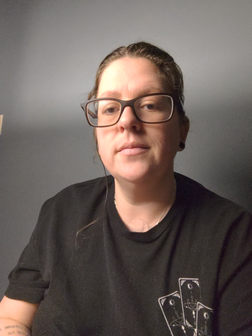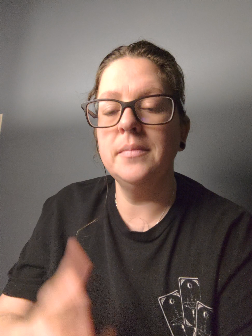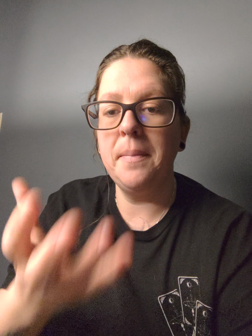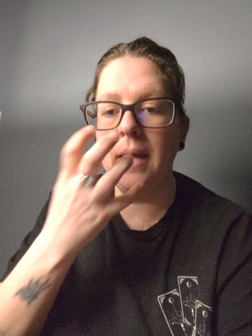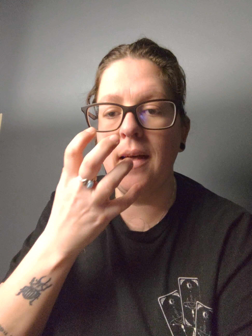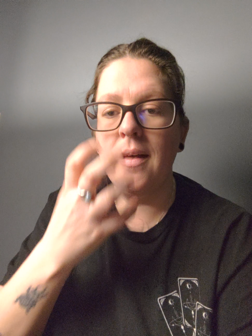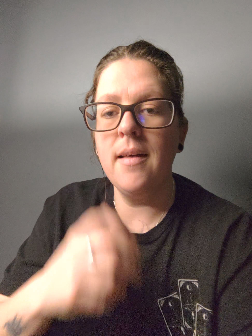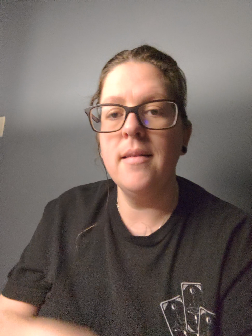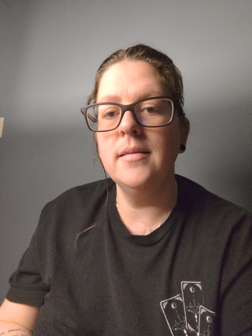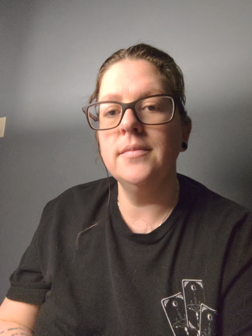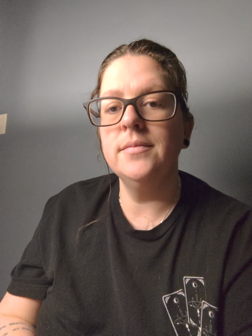mad